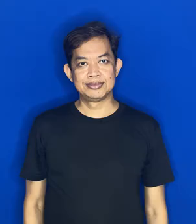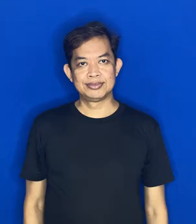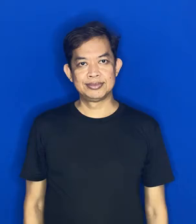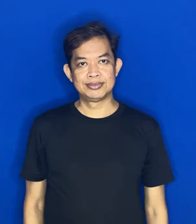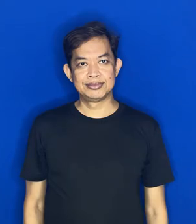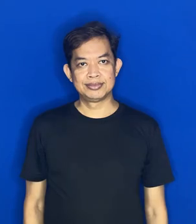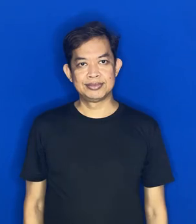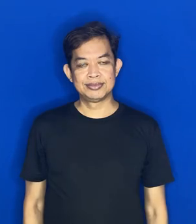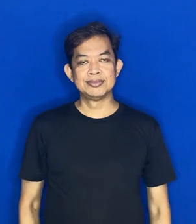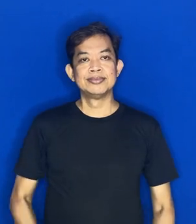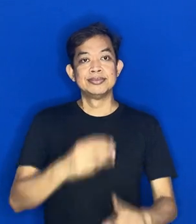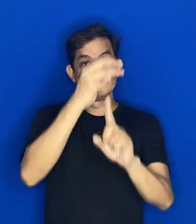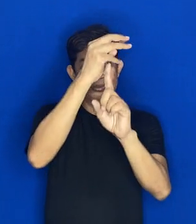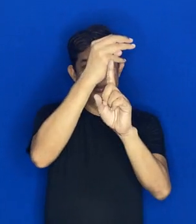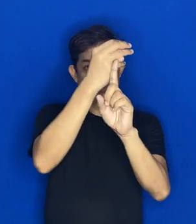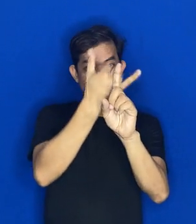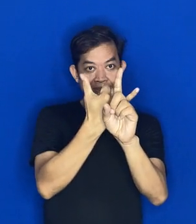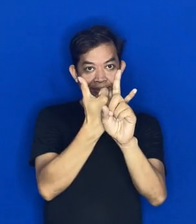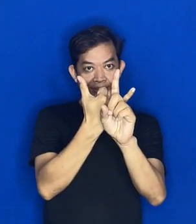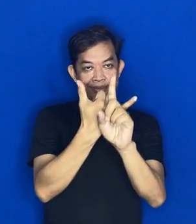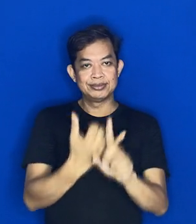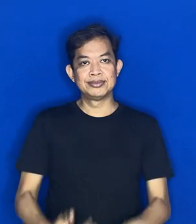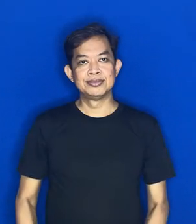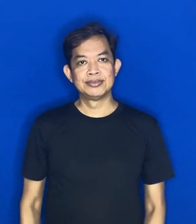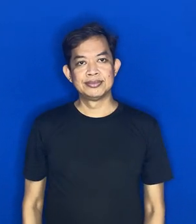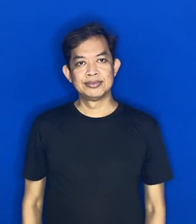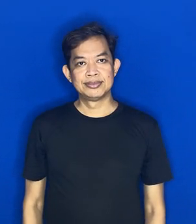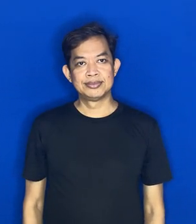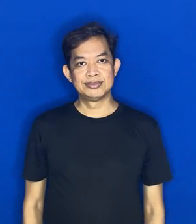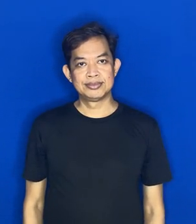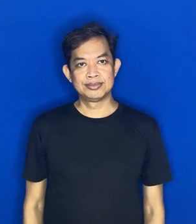may